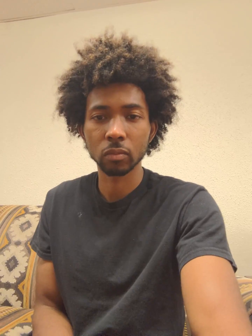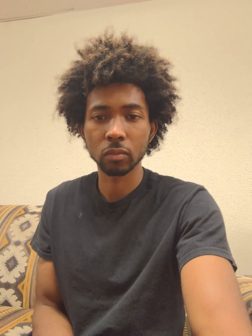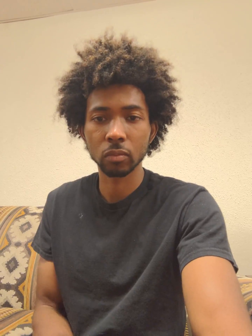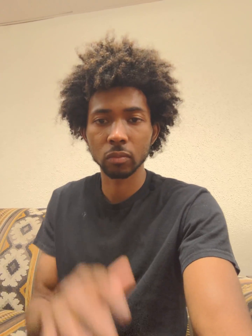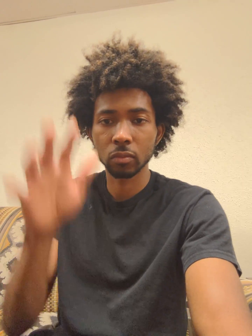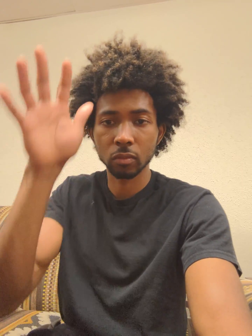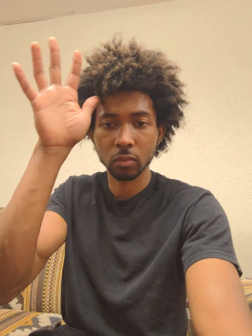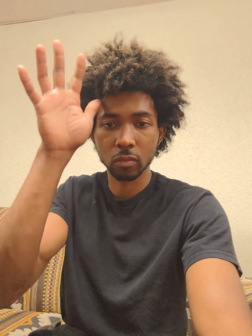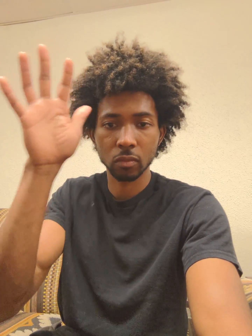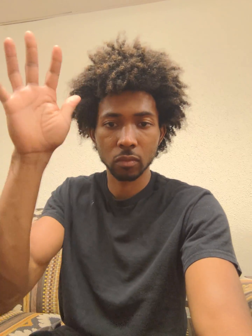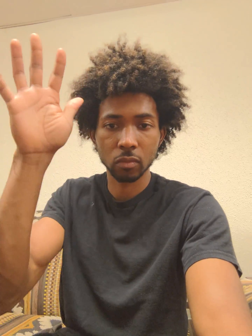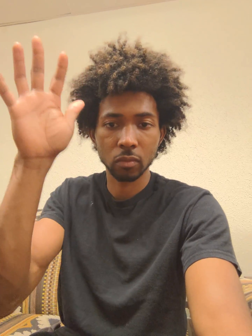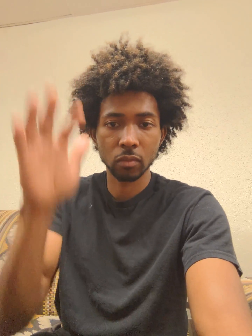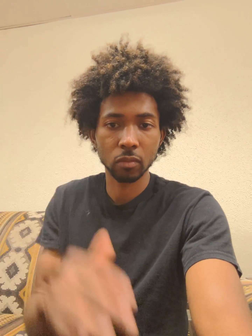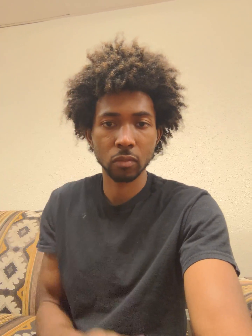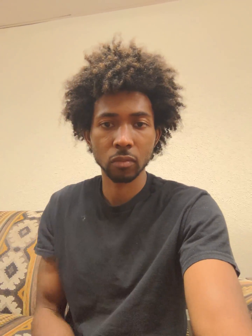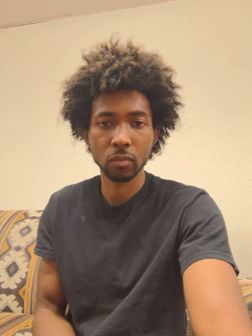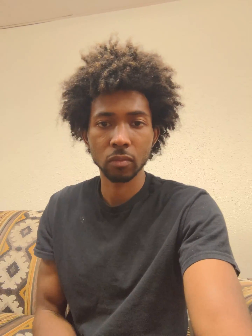deer